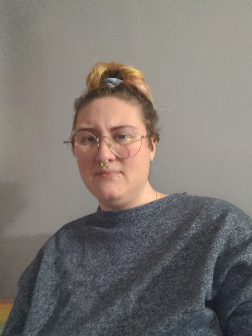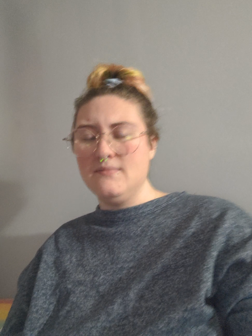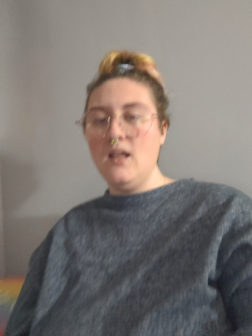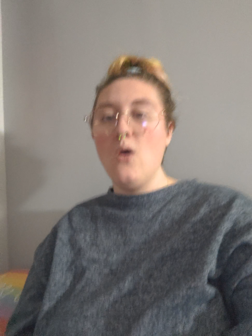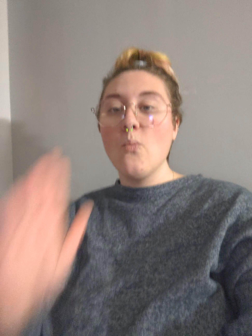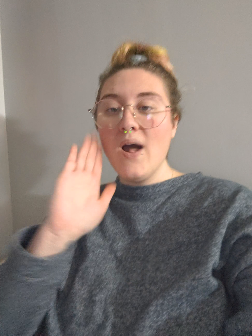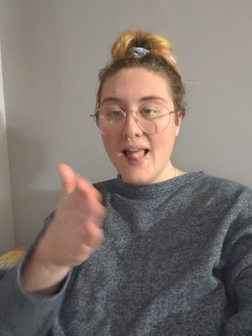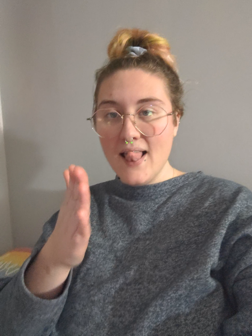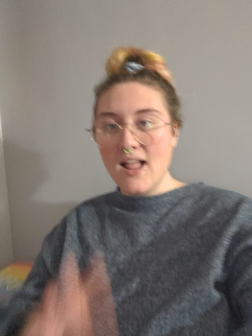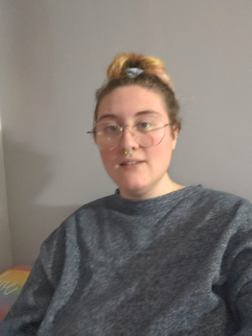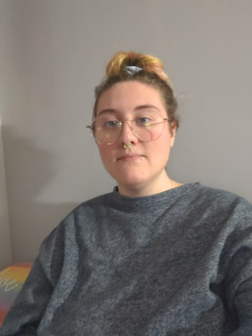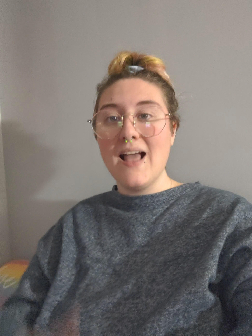will